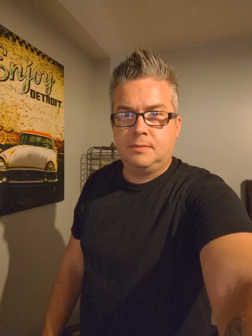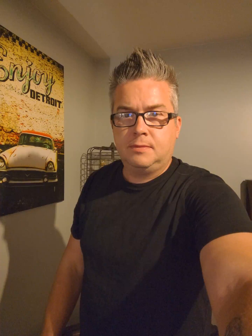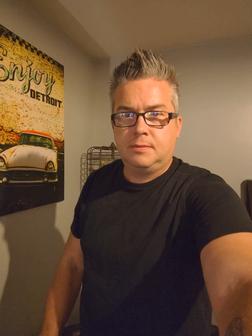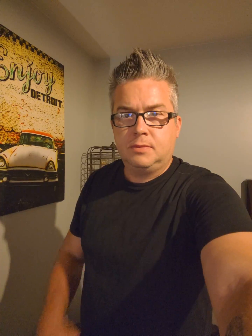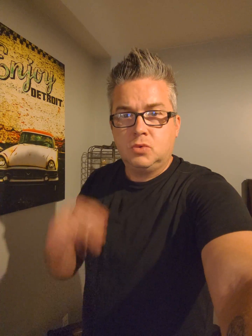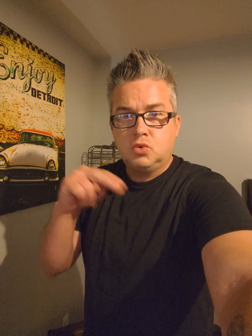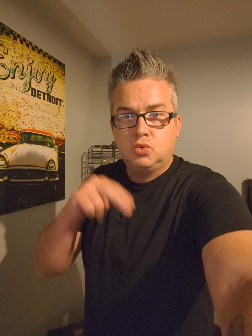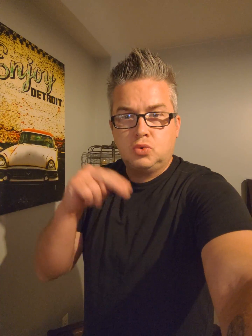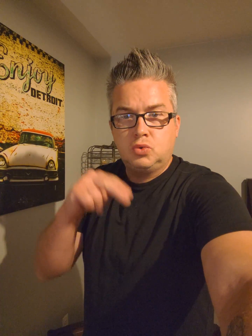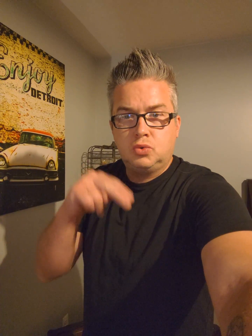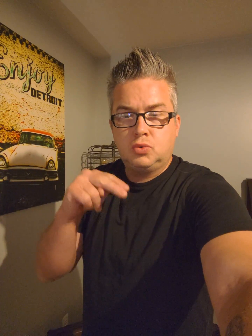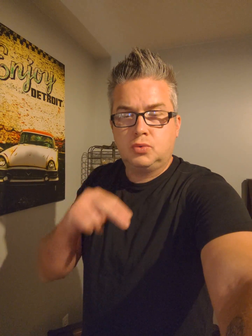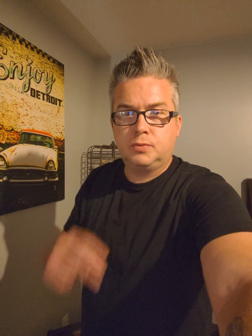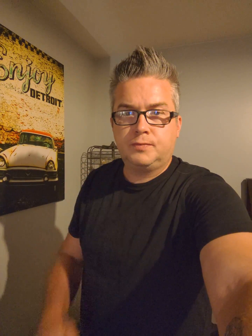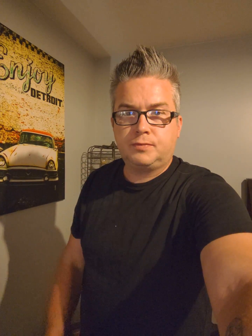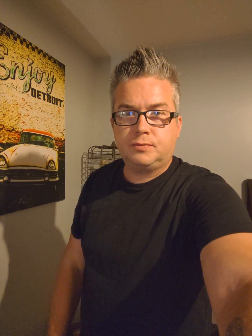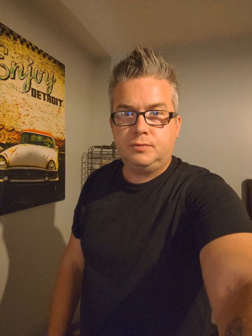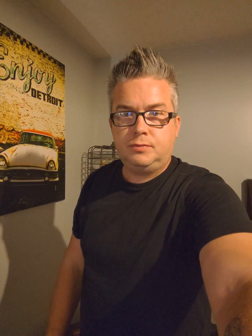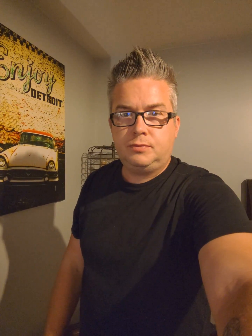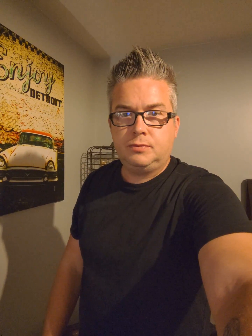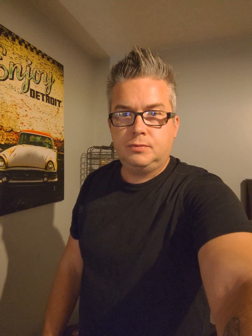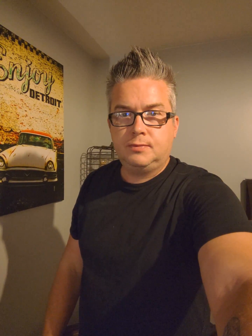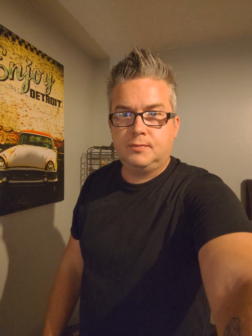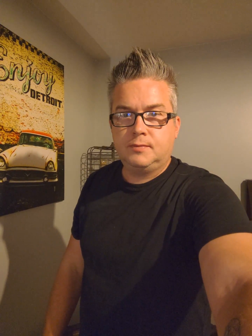nurse